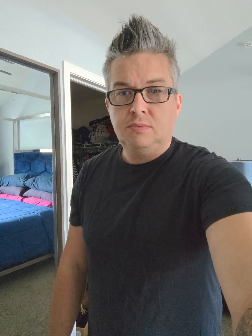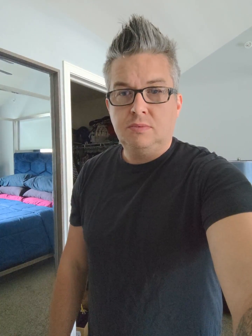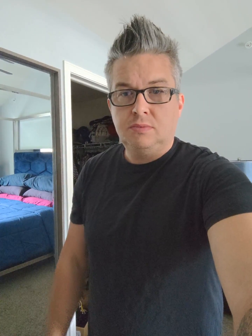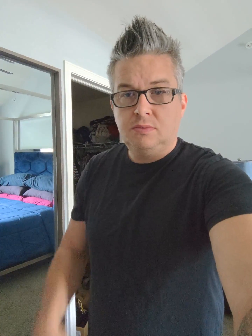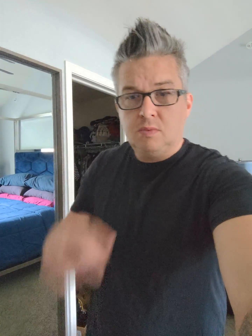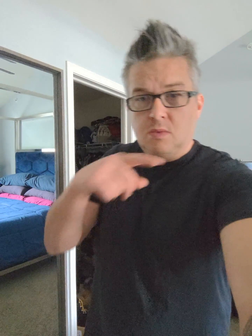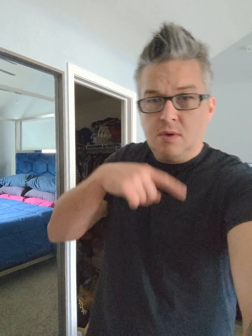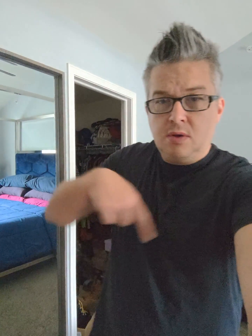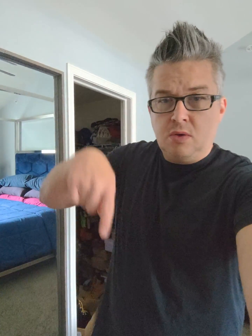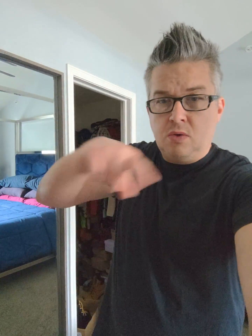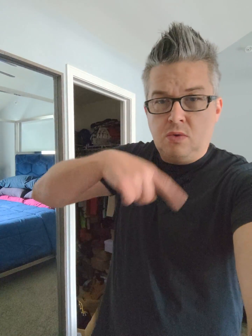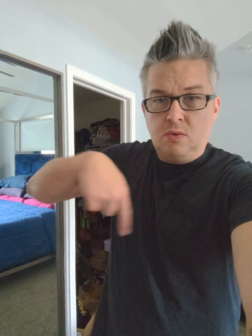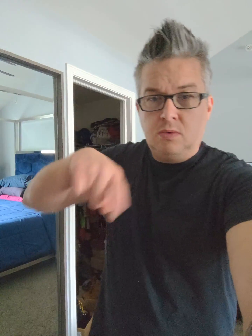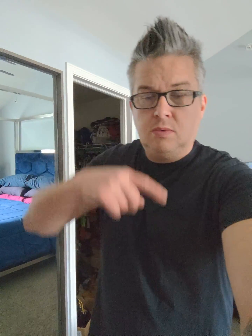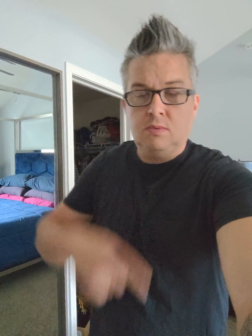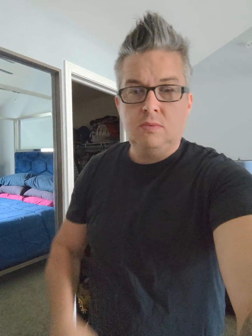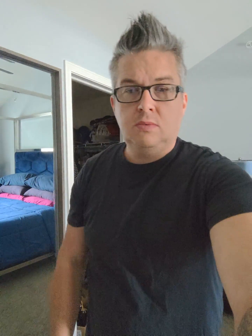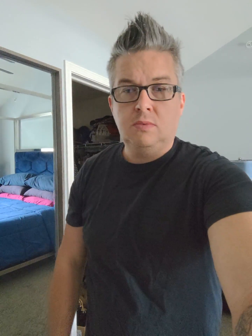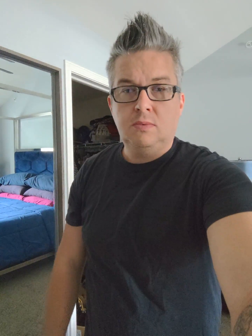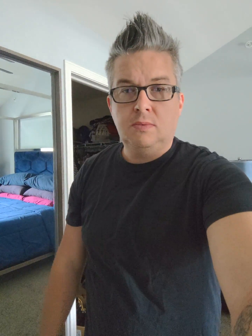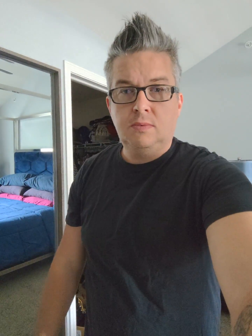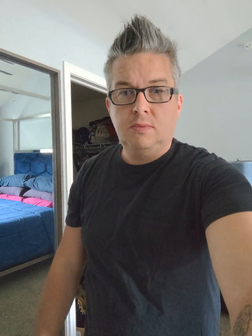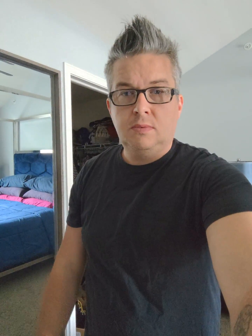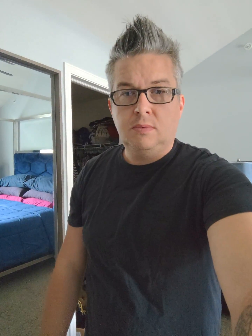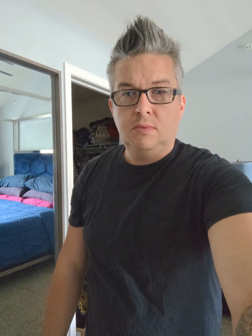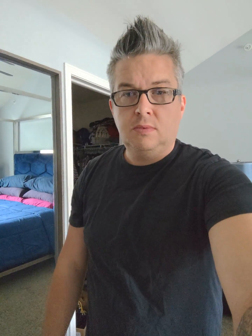around